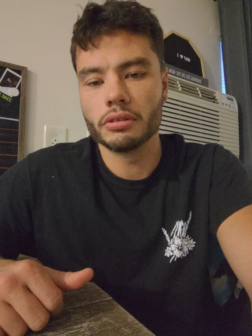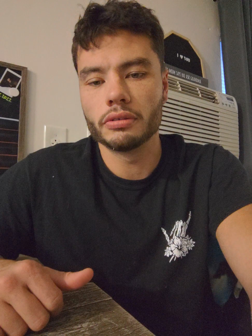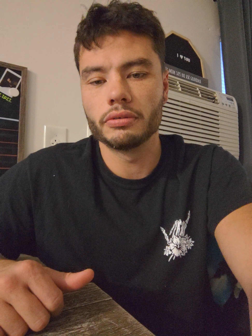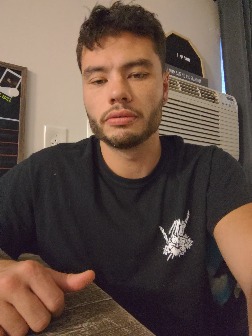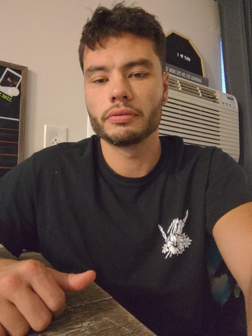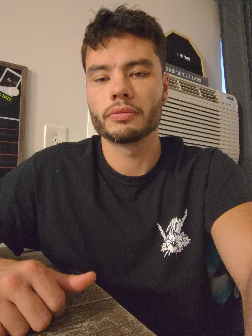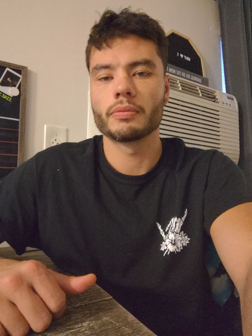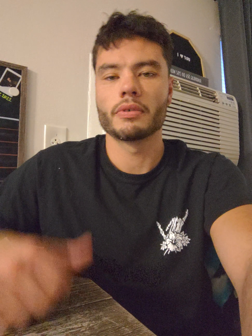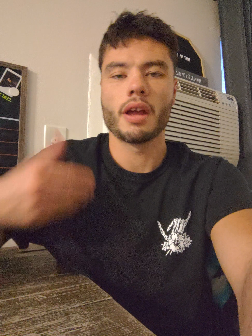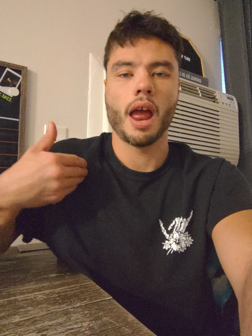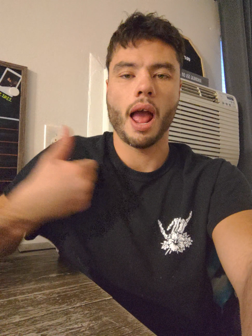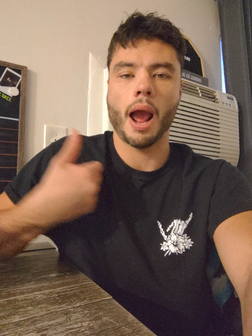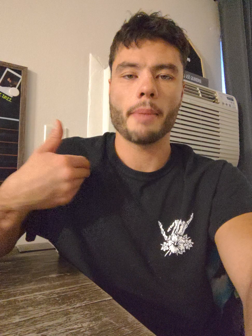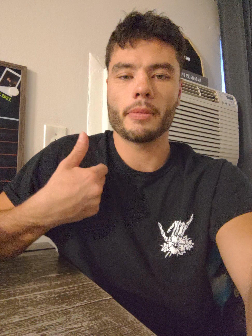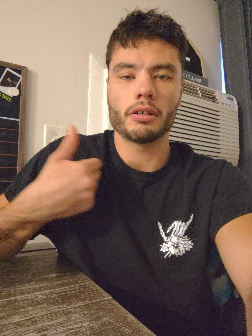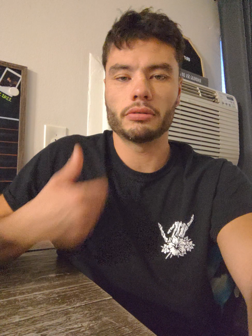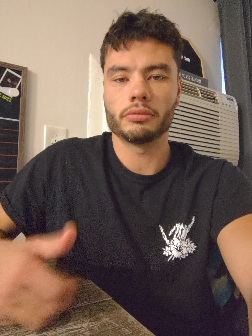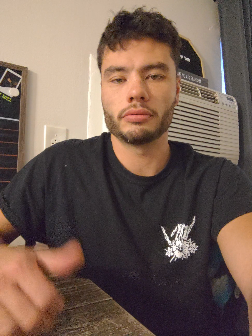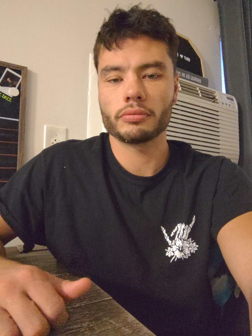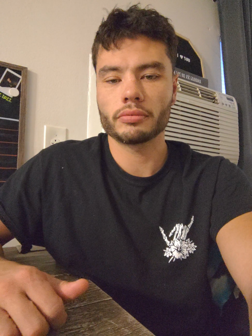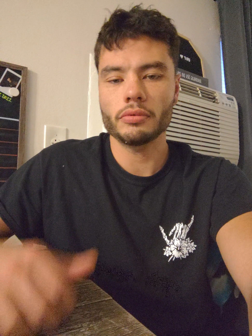animal